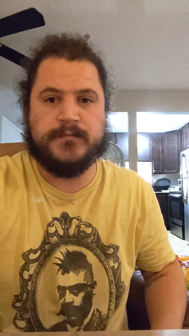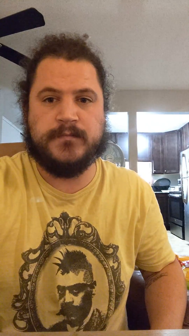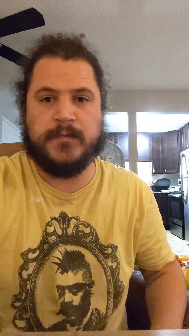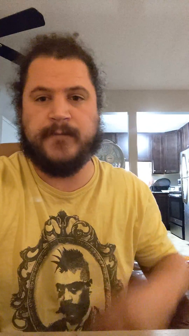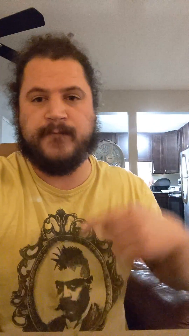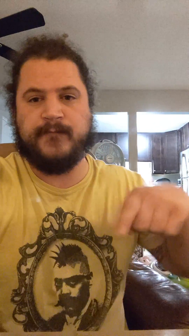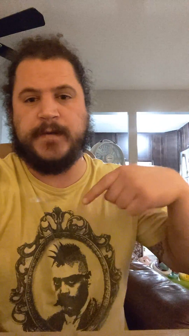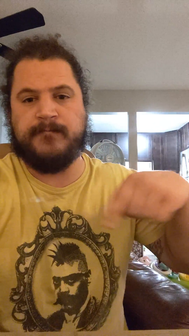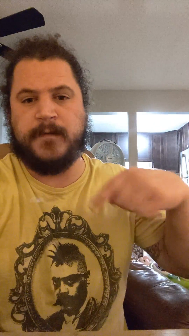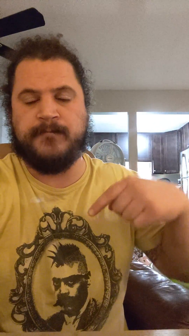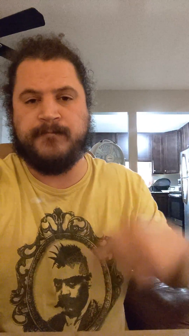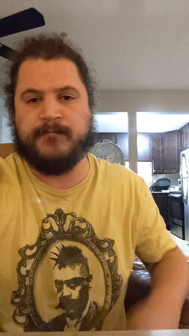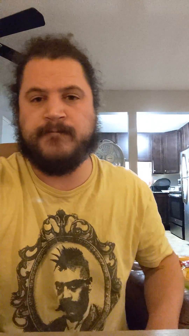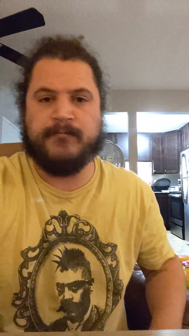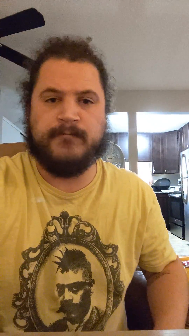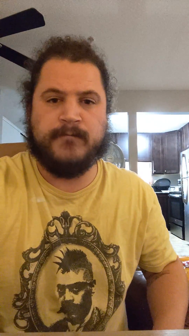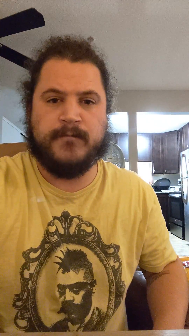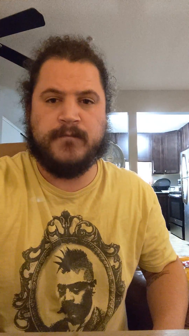flip-flop